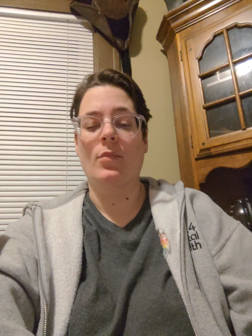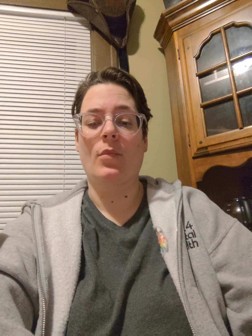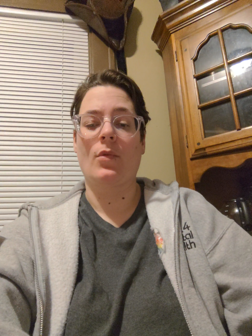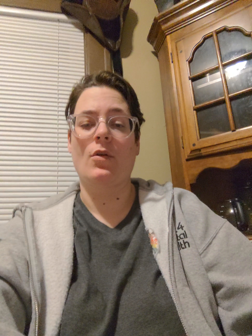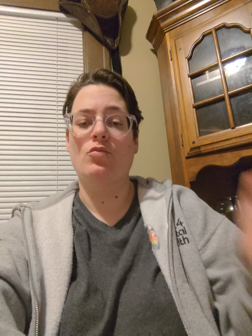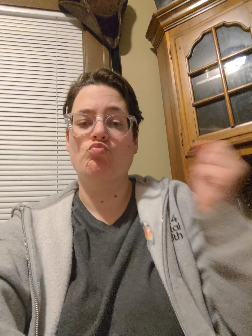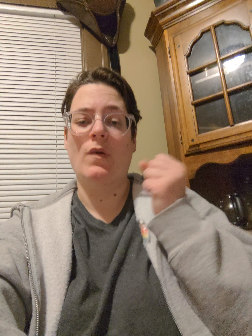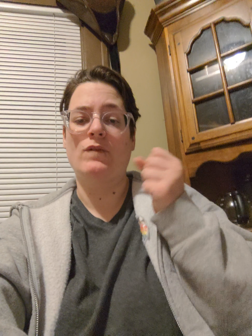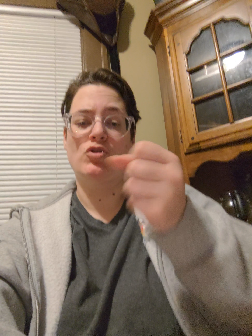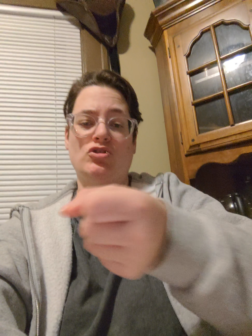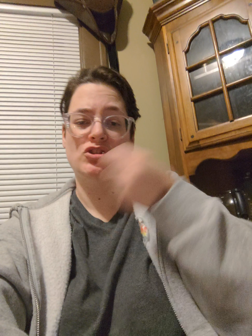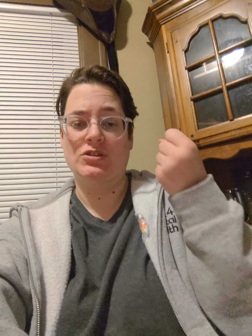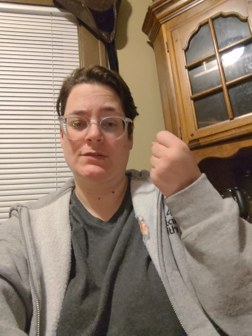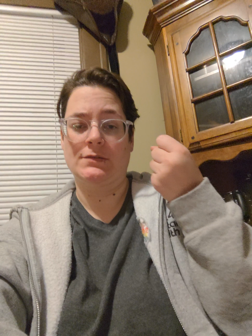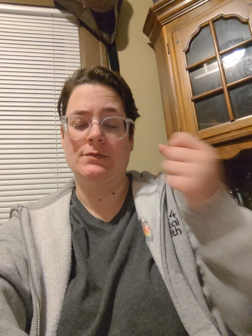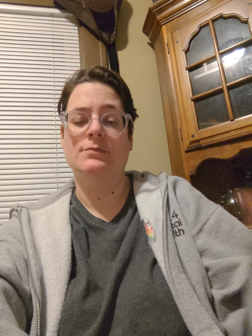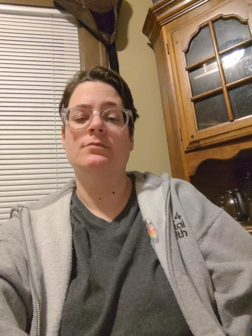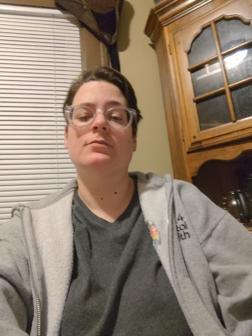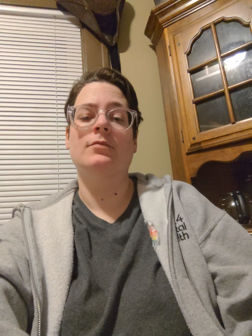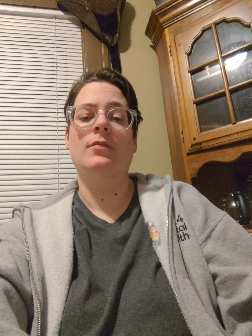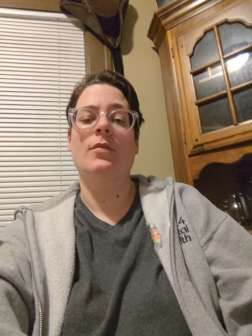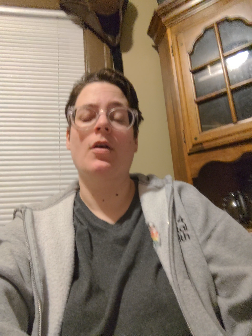refrigerator